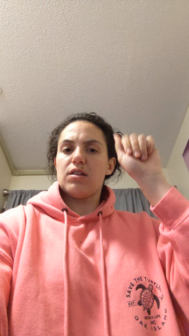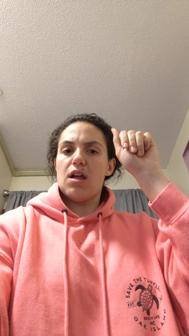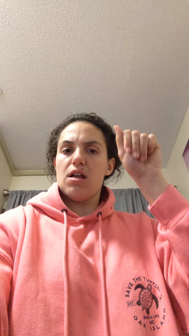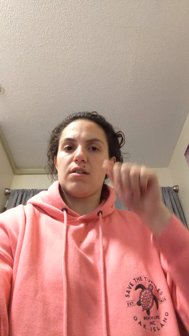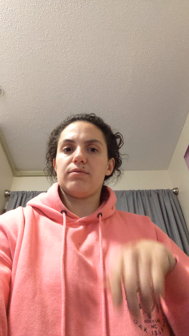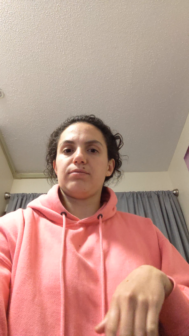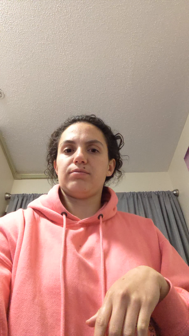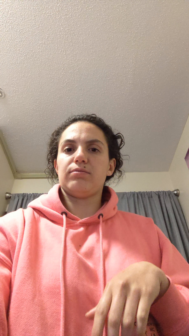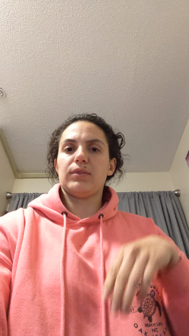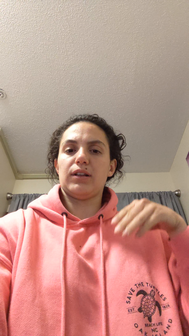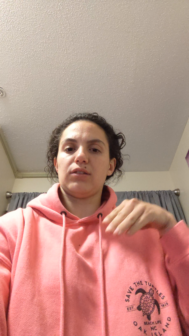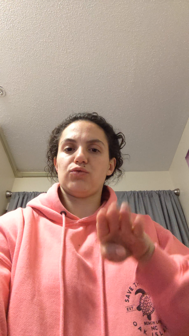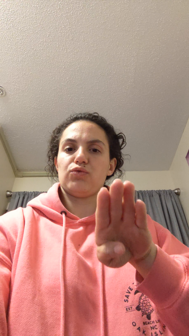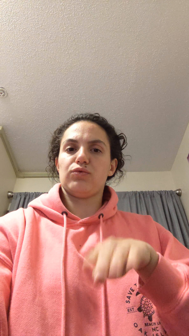enter